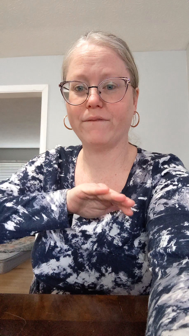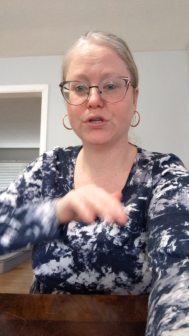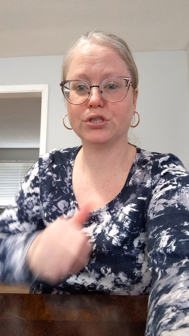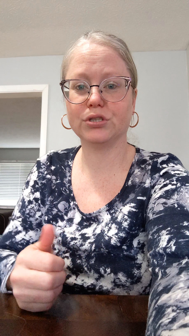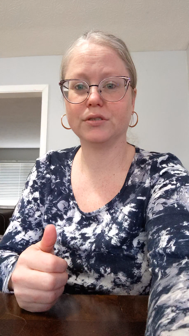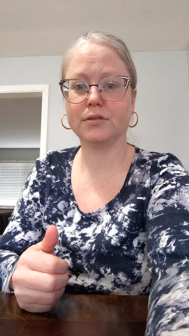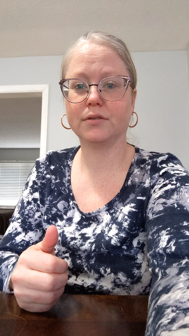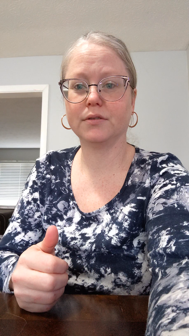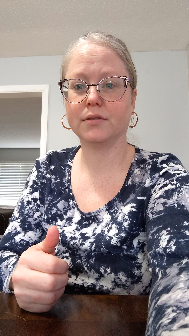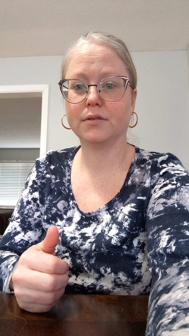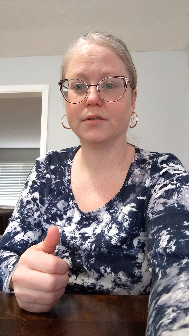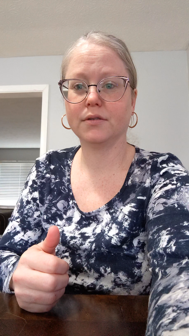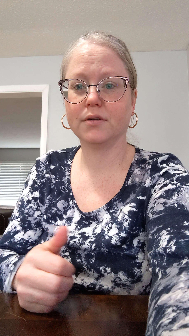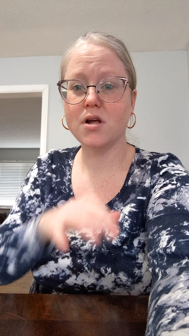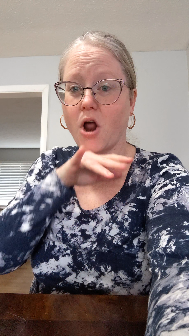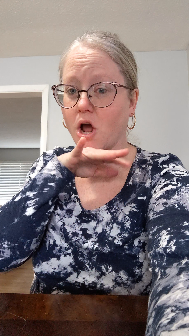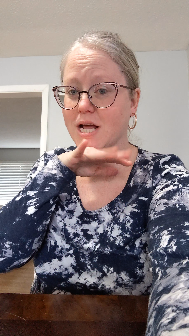naughty